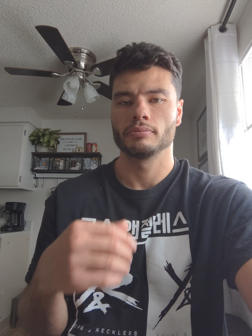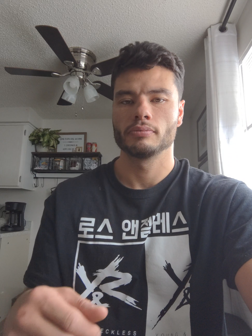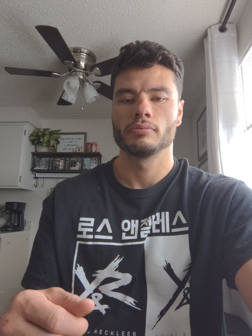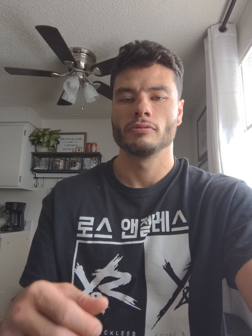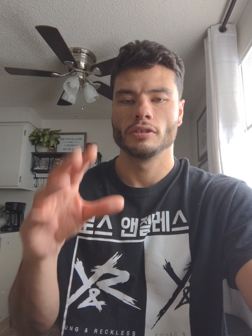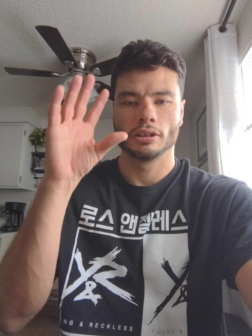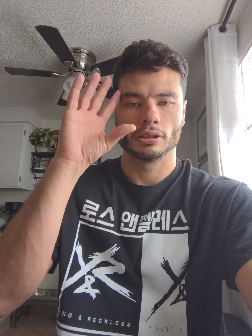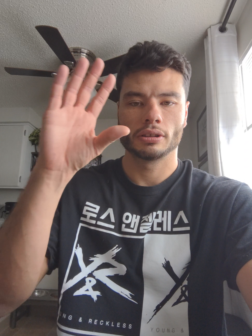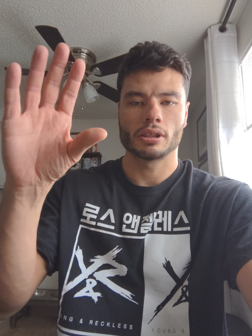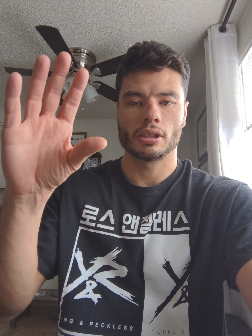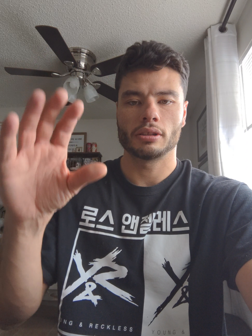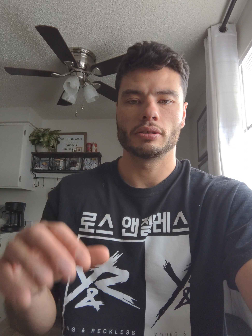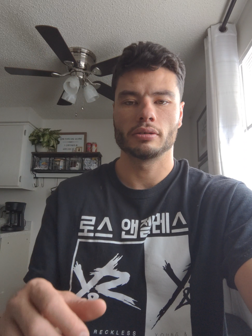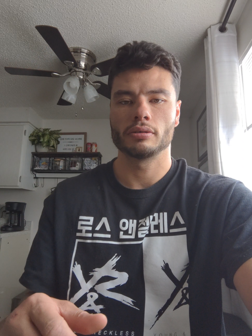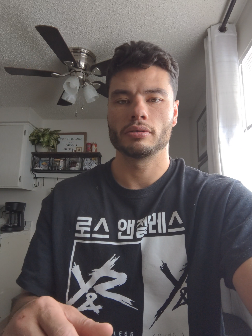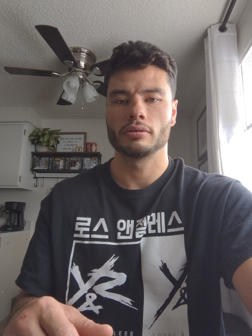sun